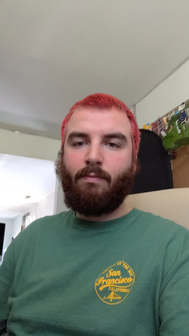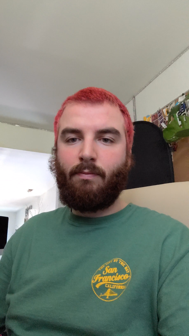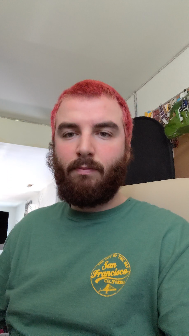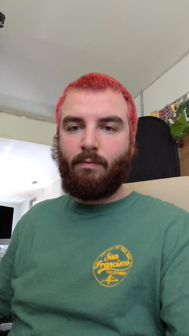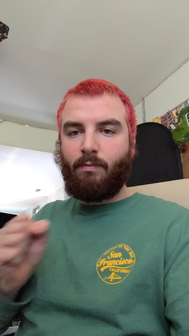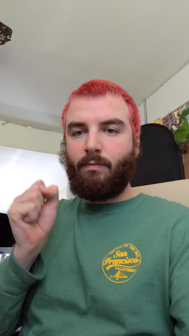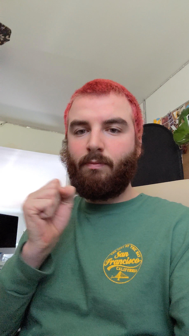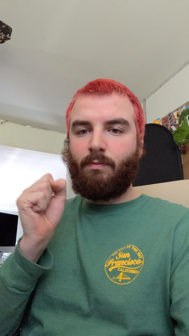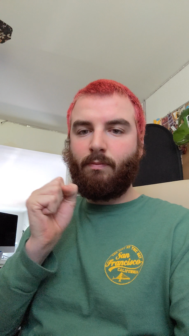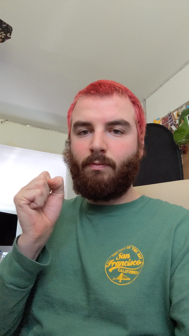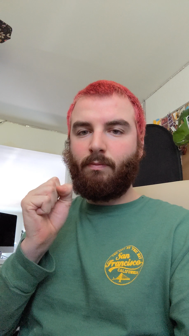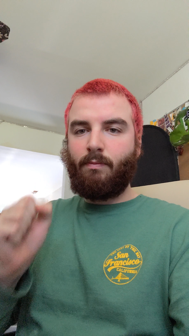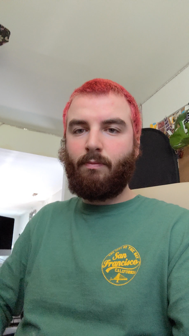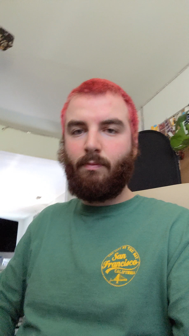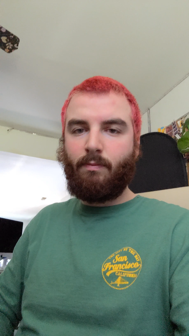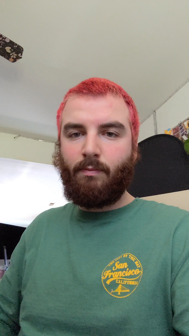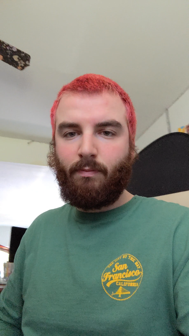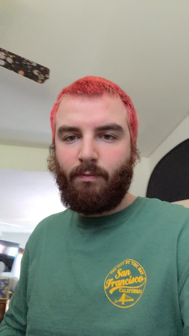cold